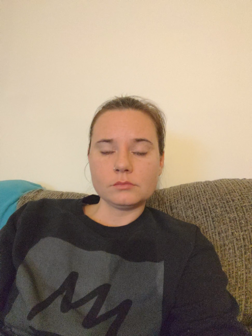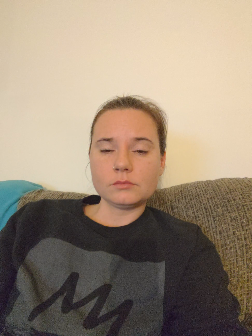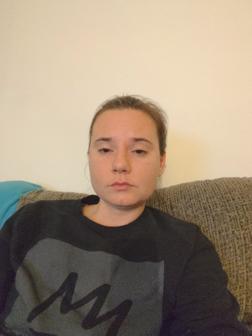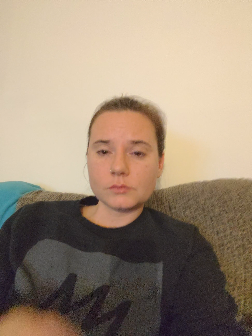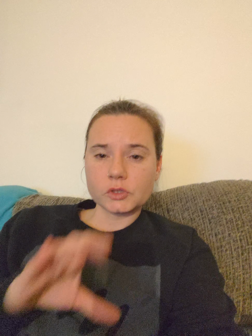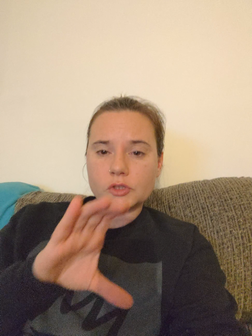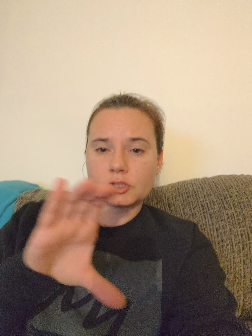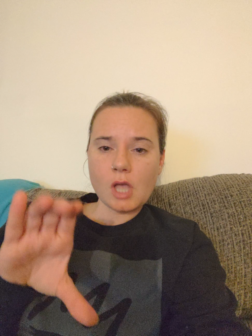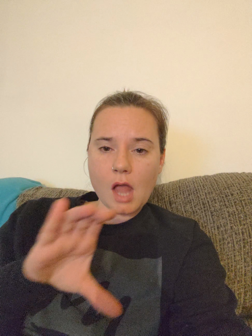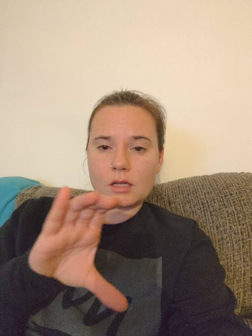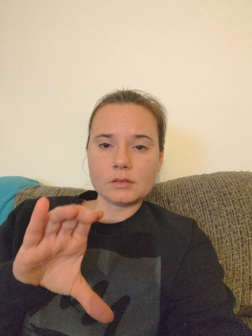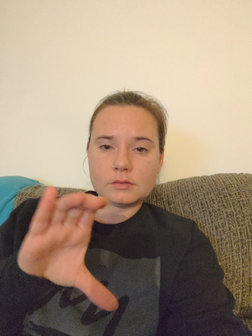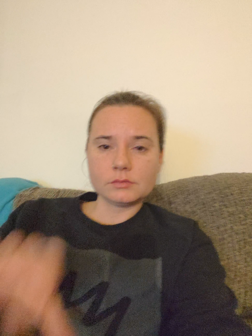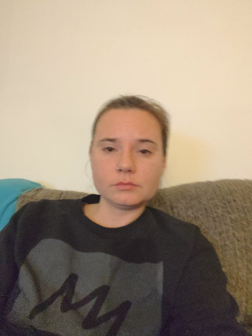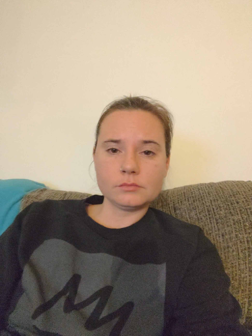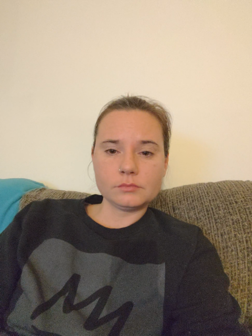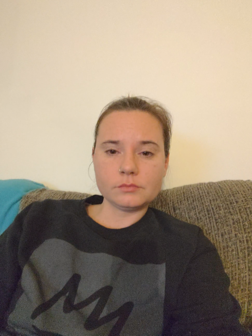chocolate